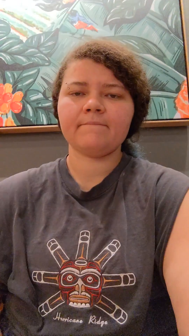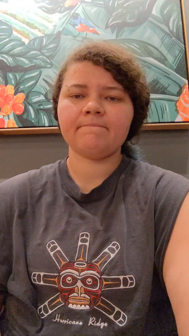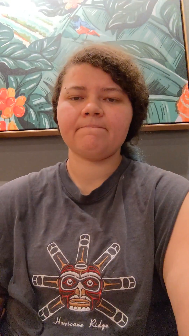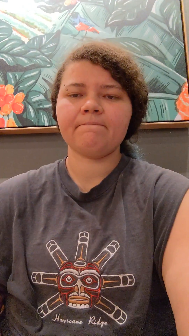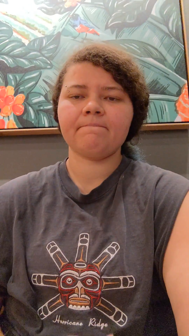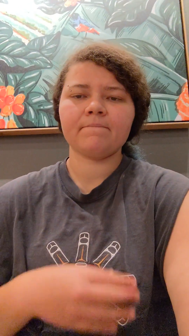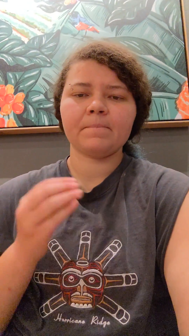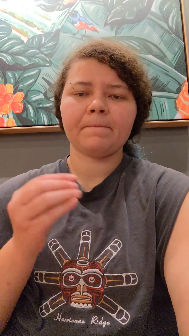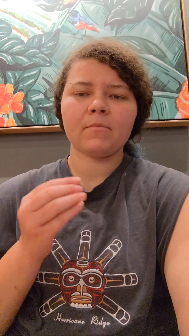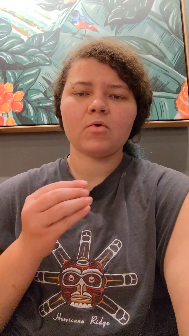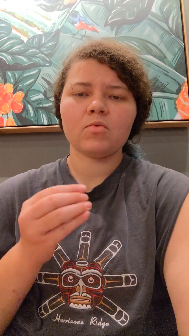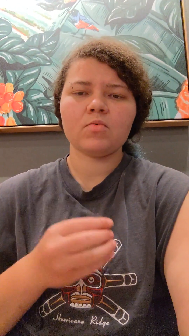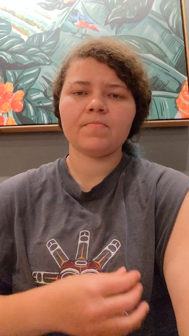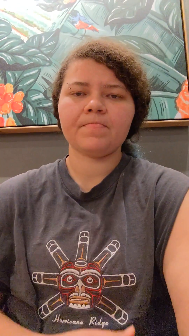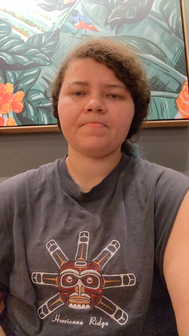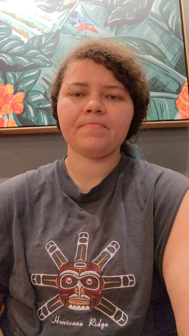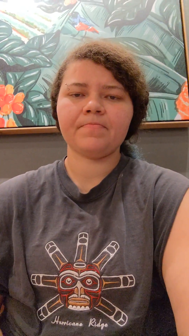more